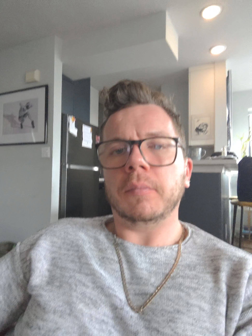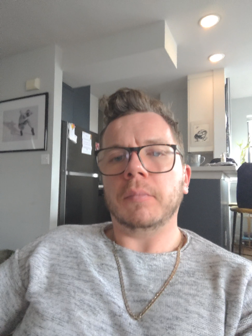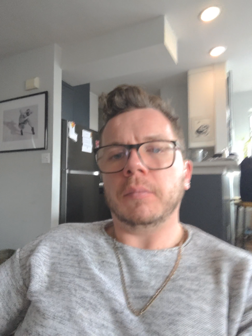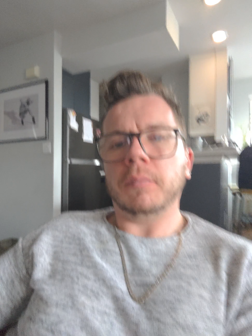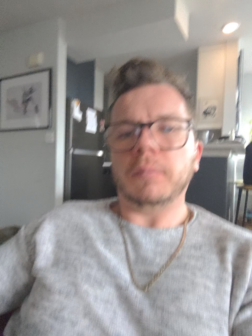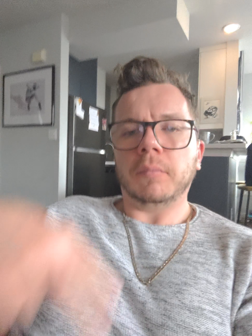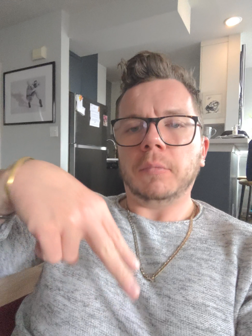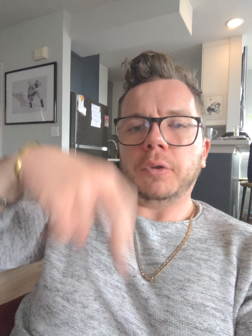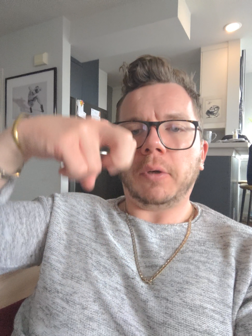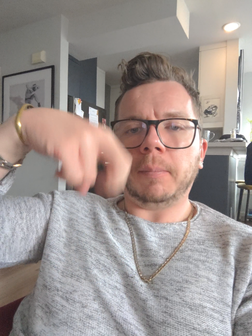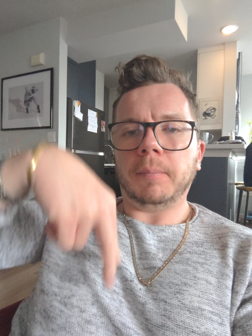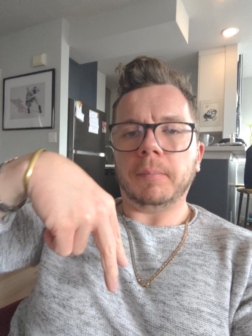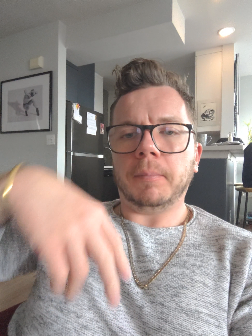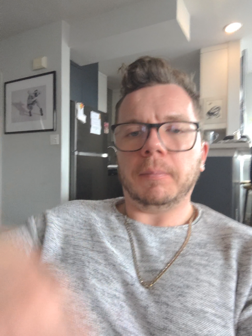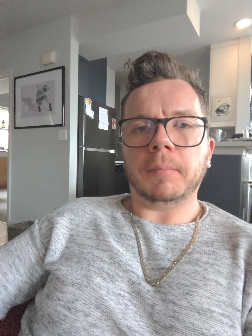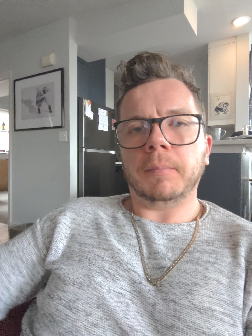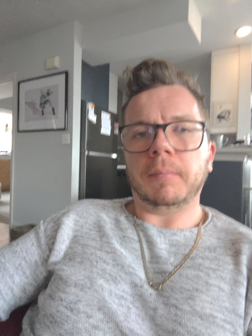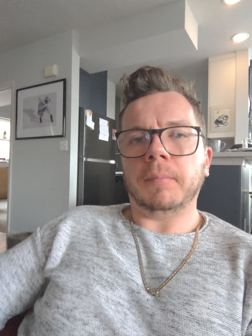jump